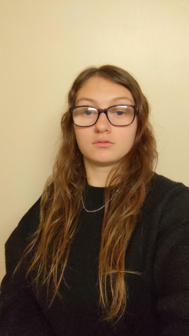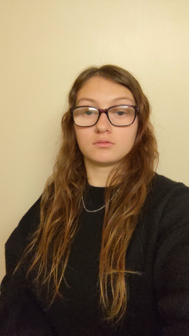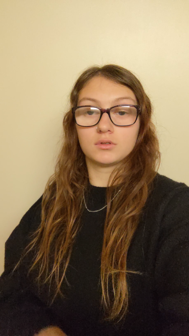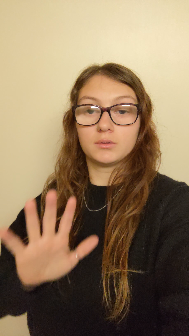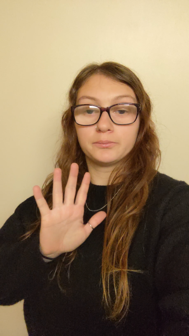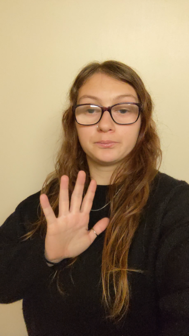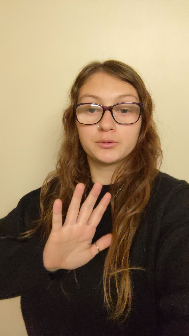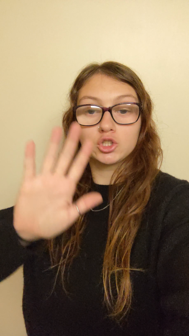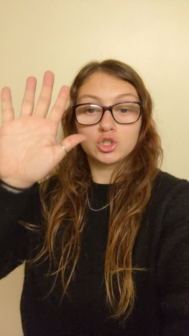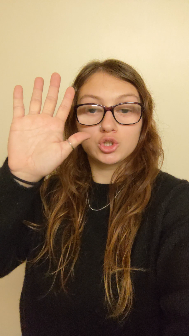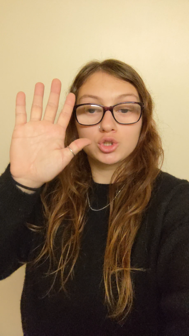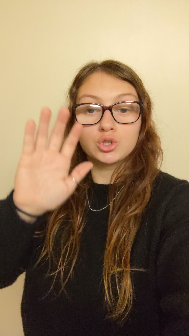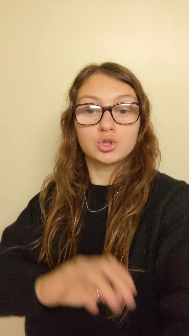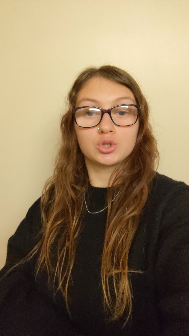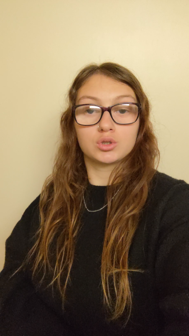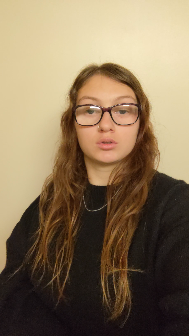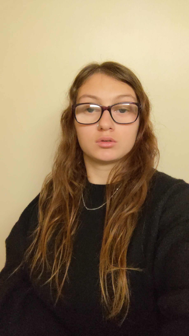push